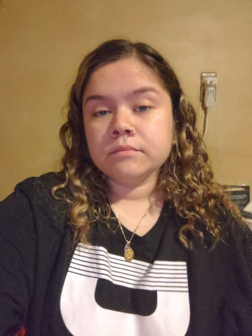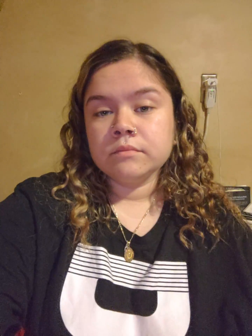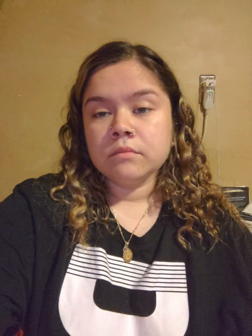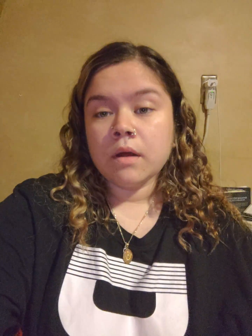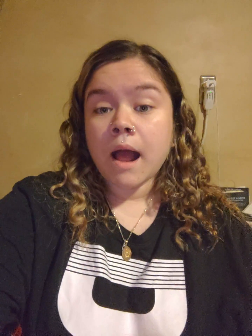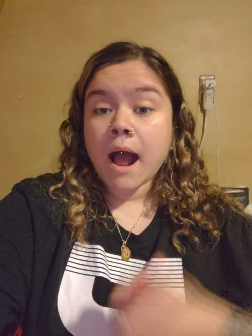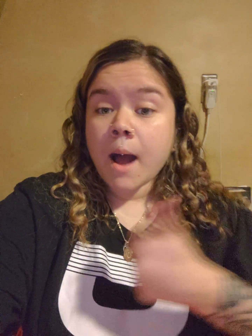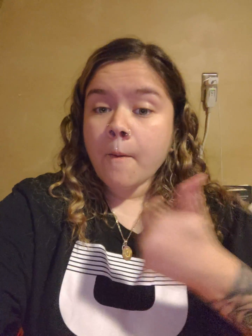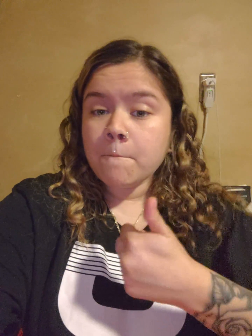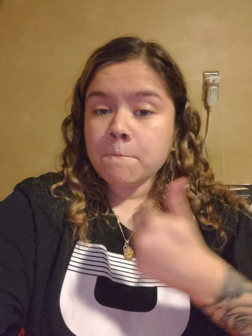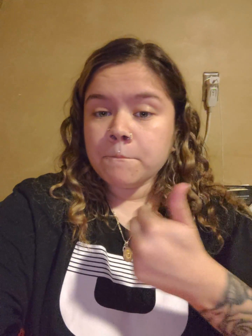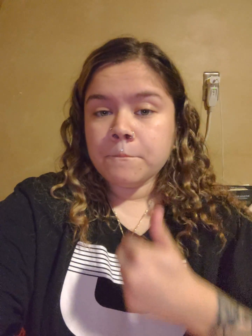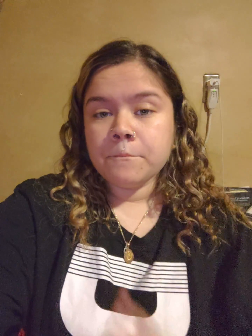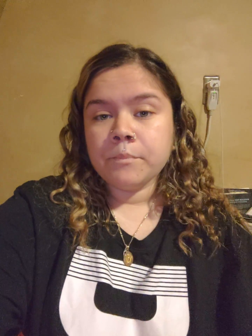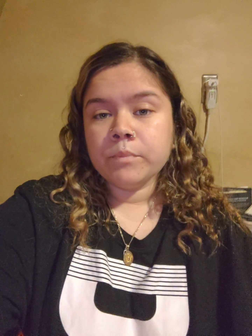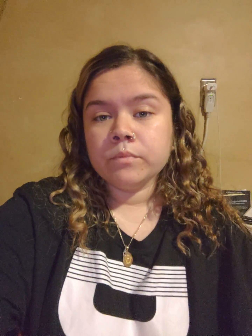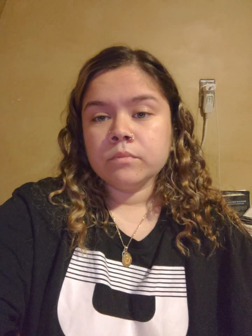help